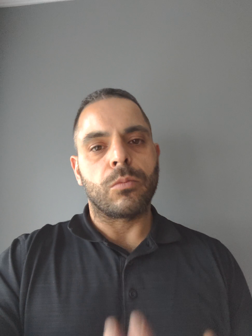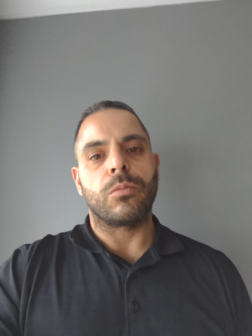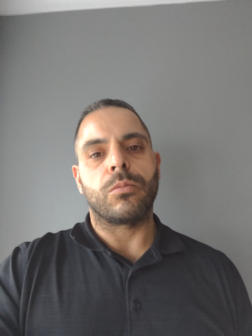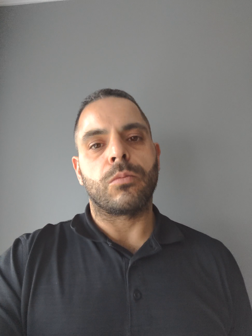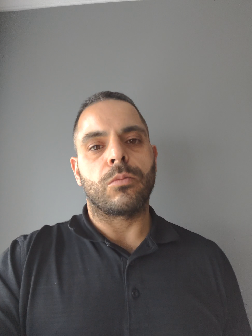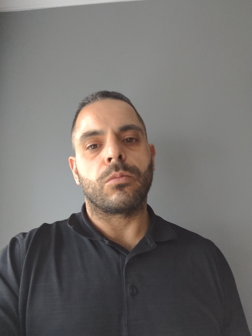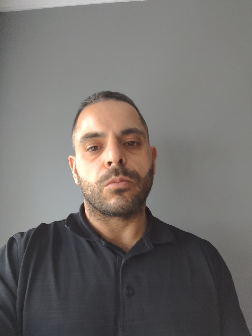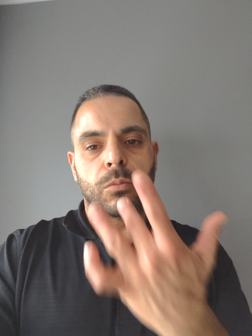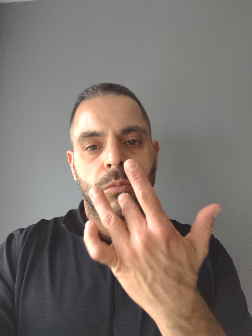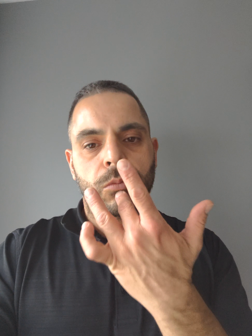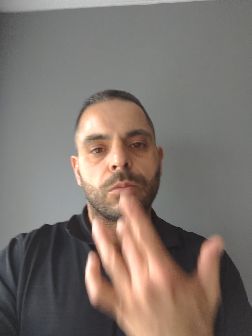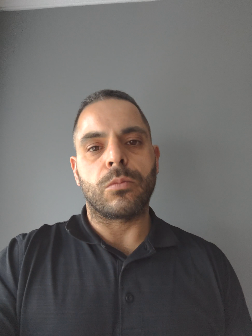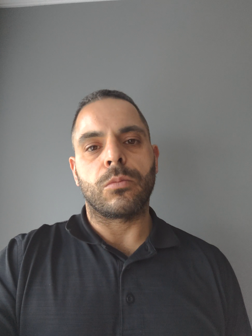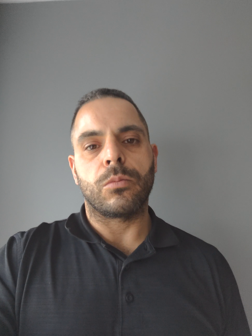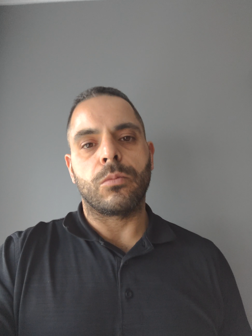taste